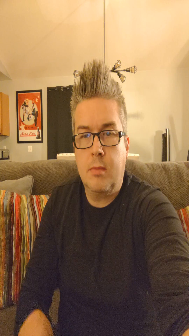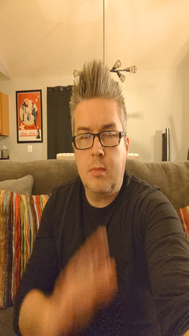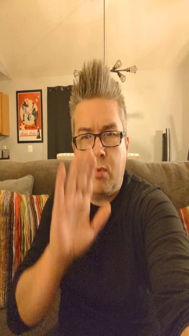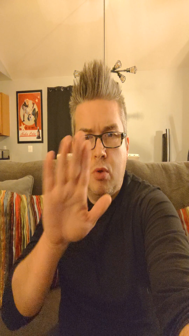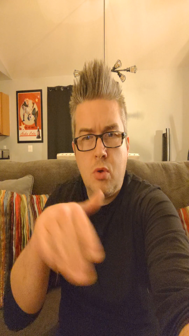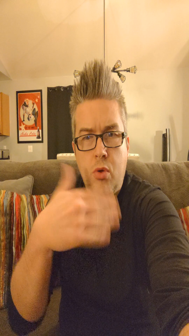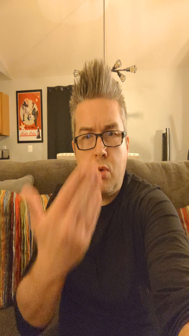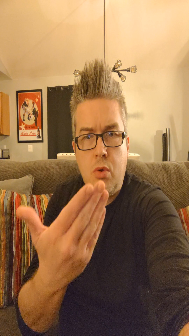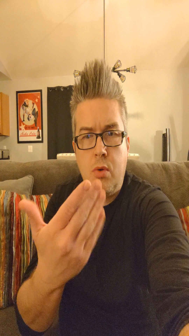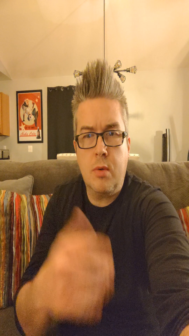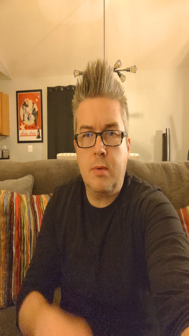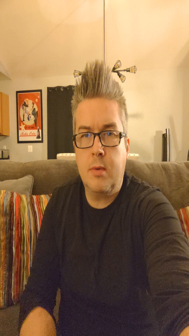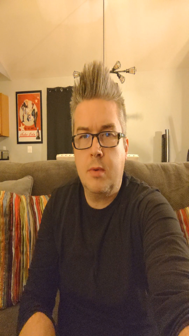all